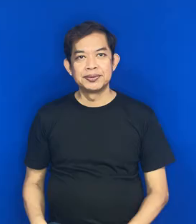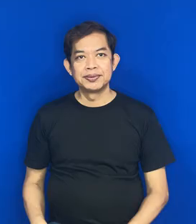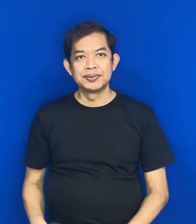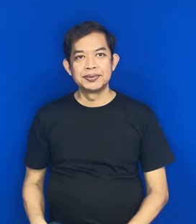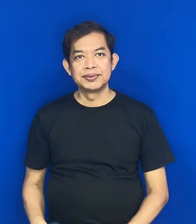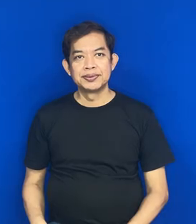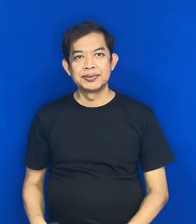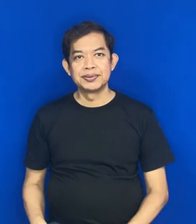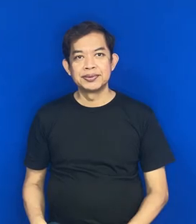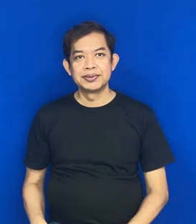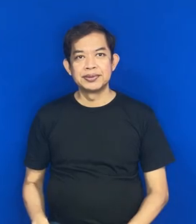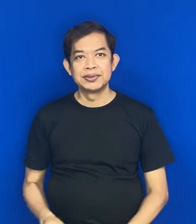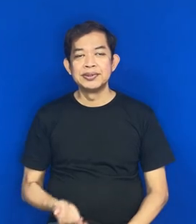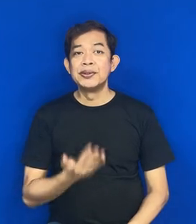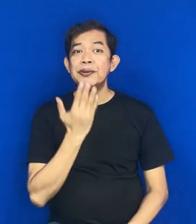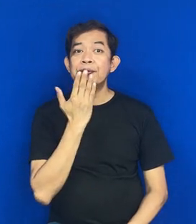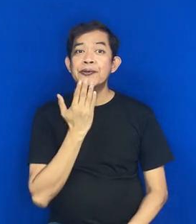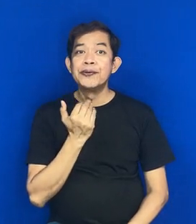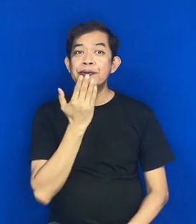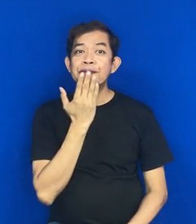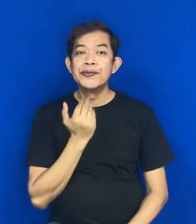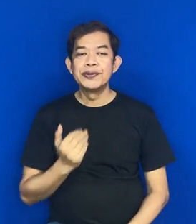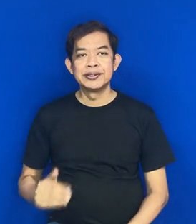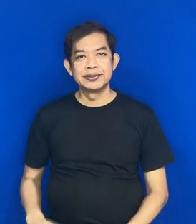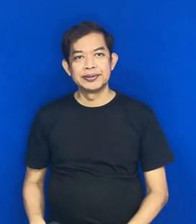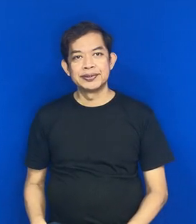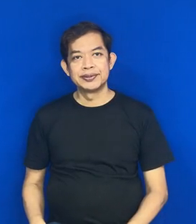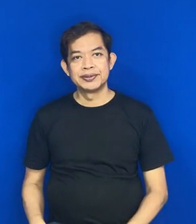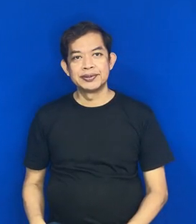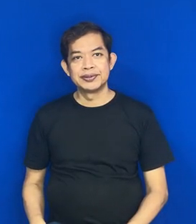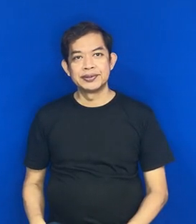sugar